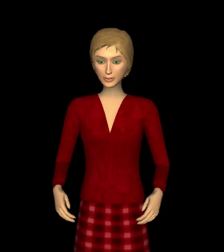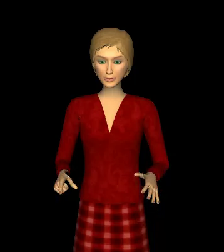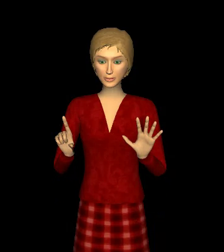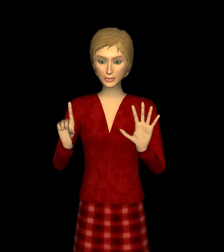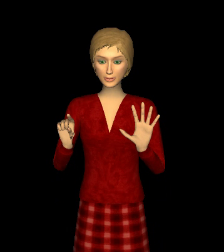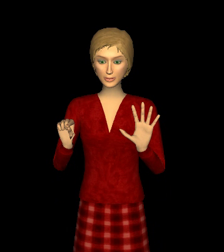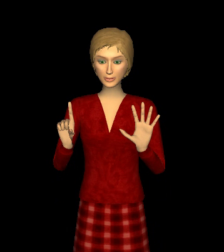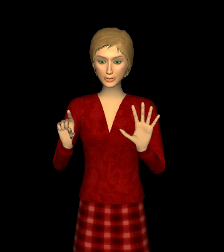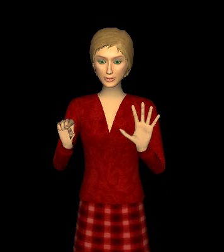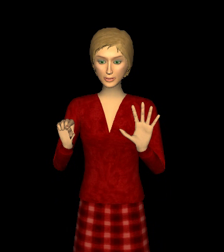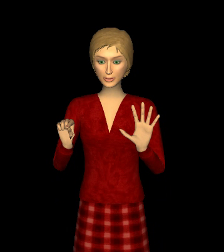70